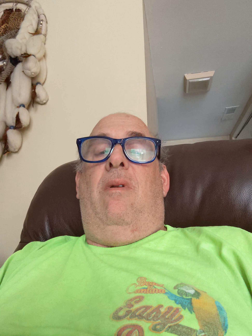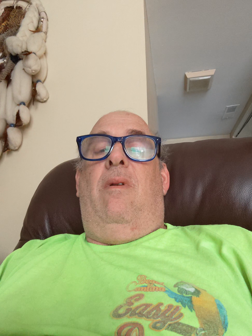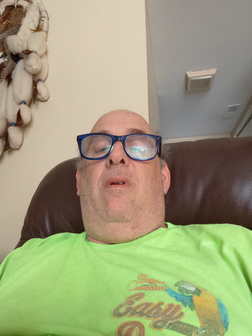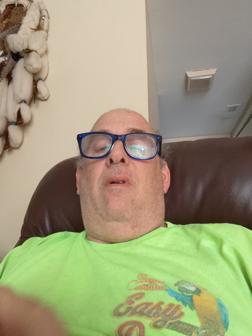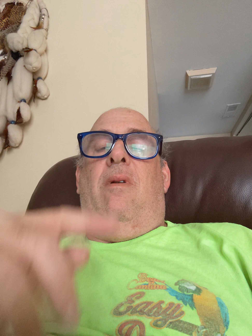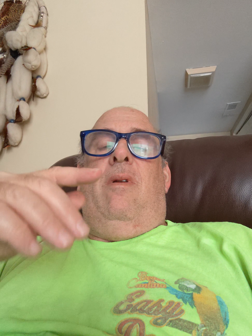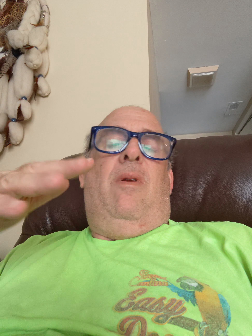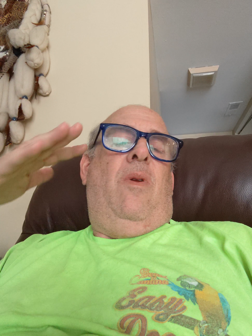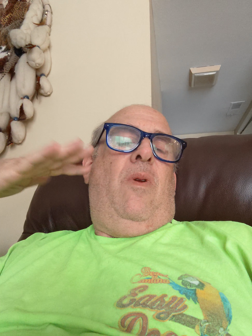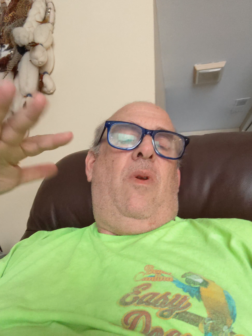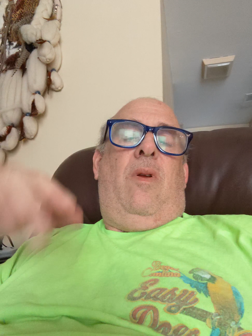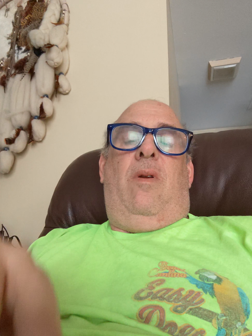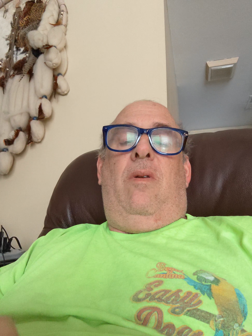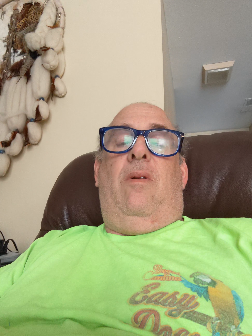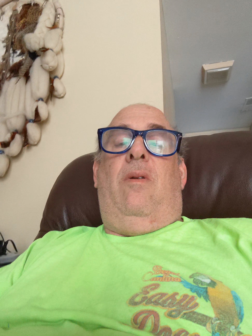noisy